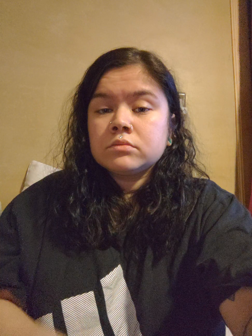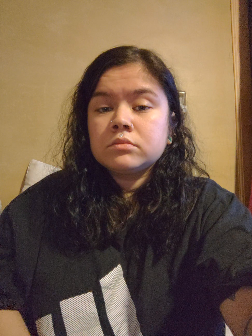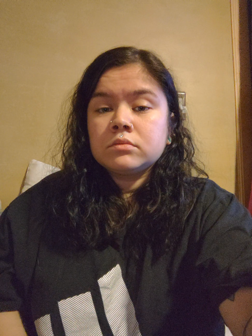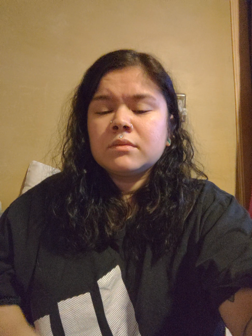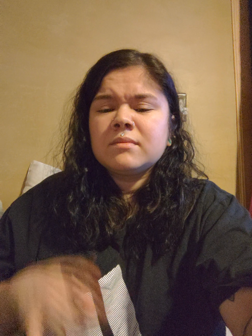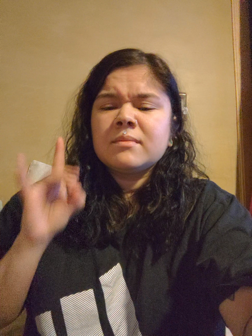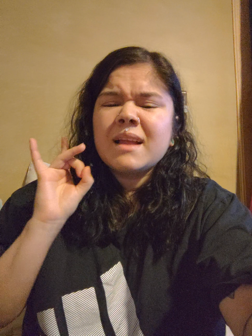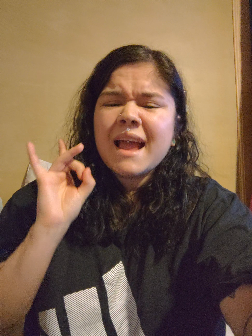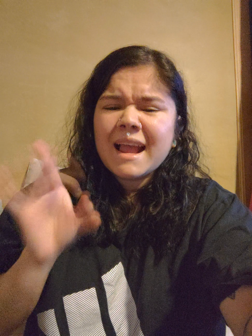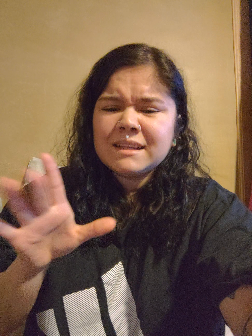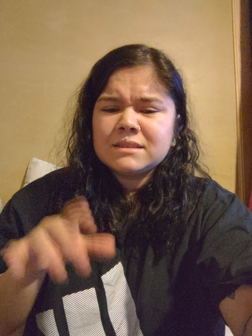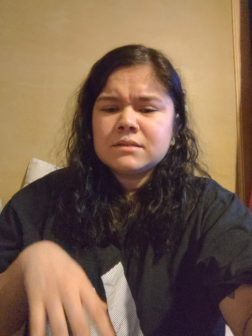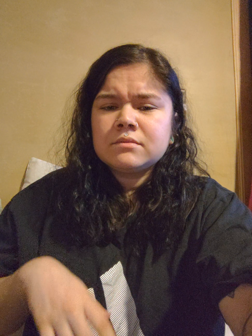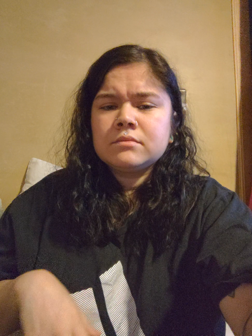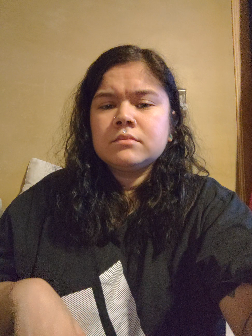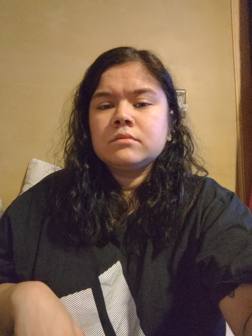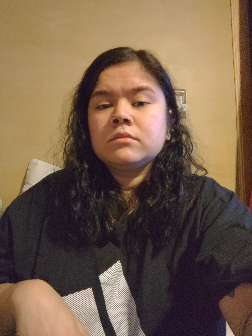hate